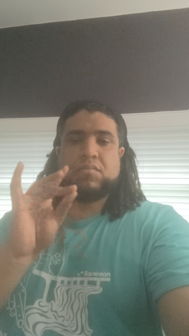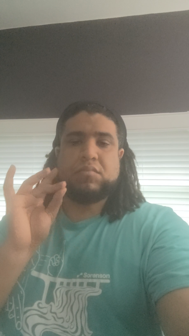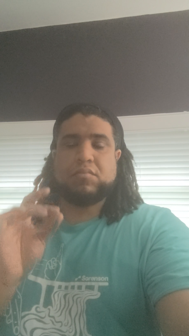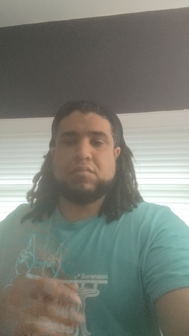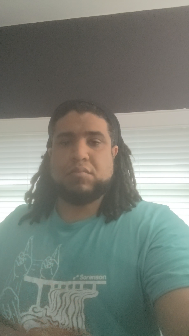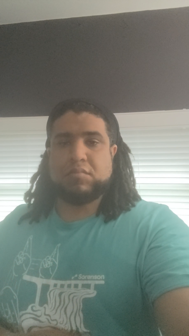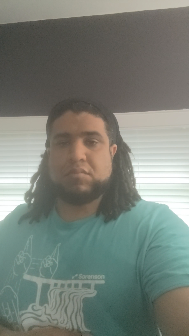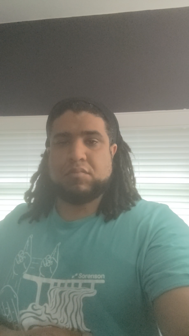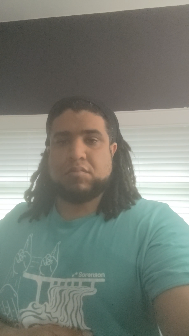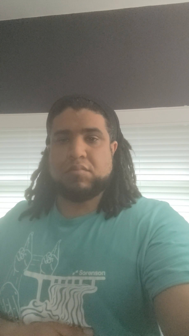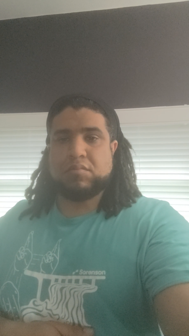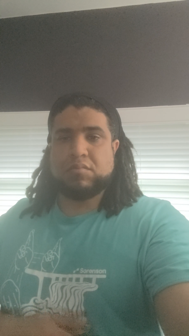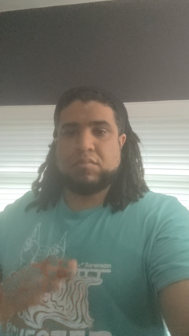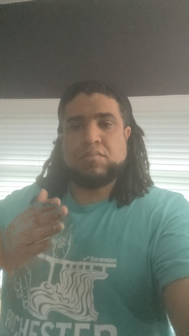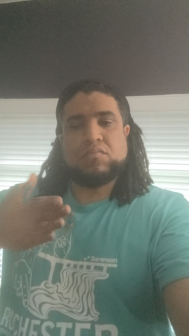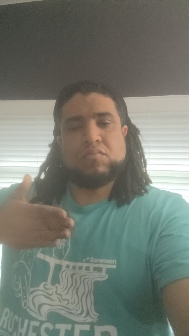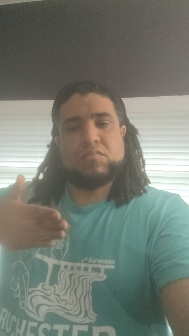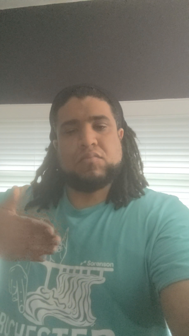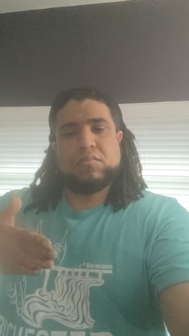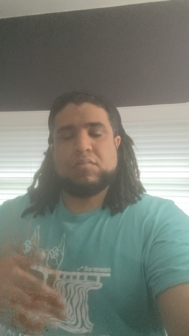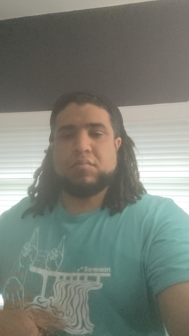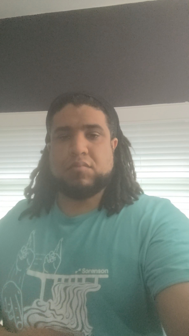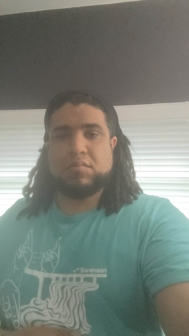cook